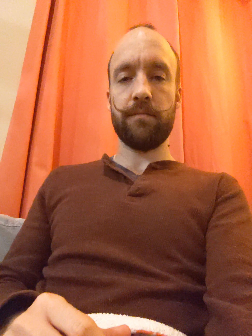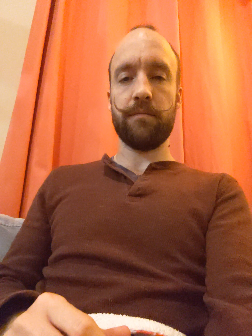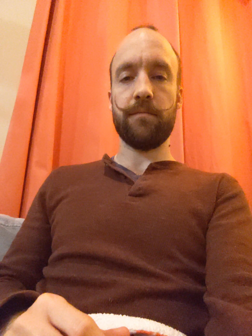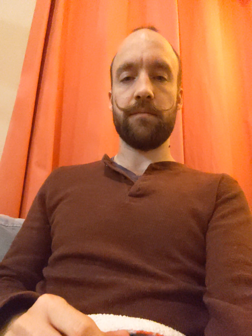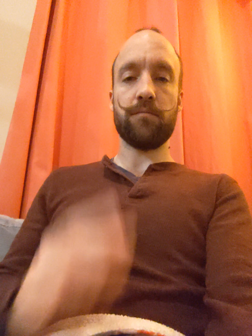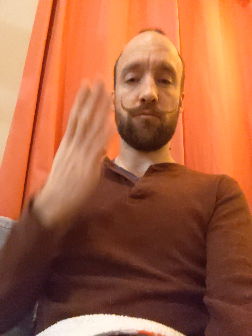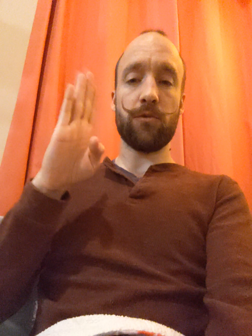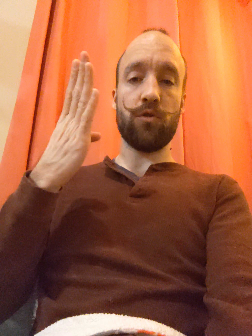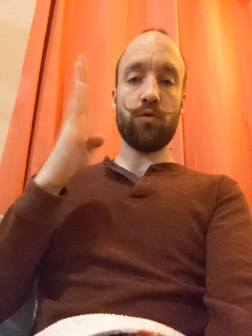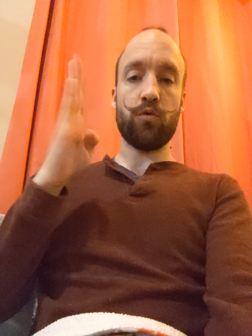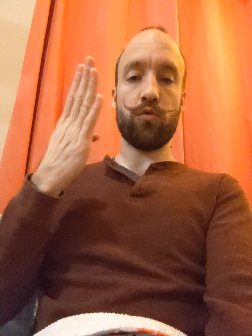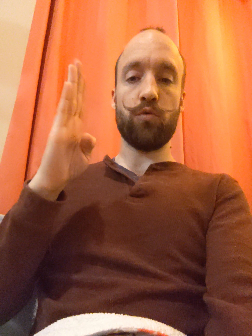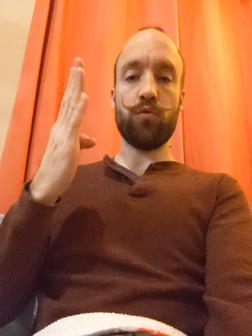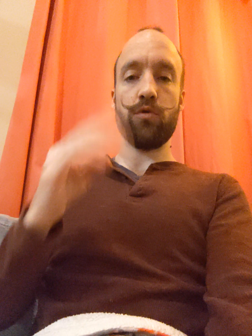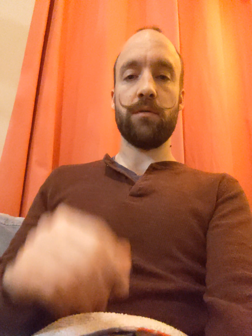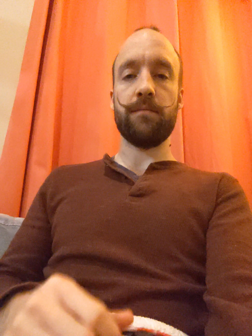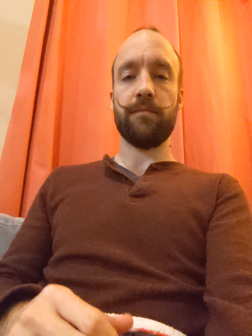blue